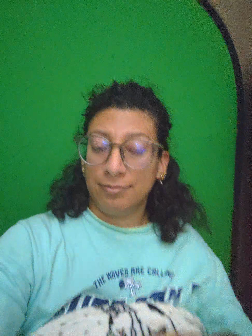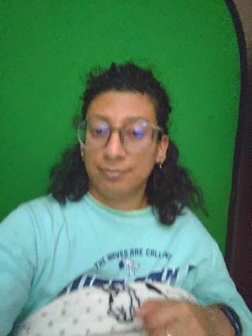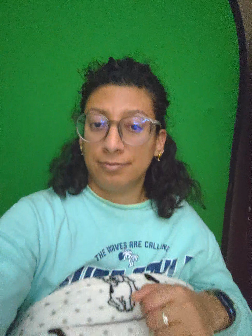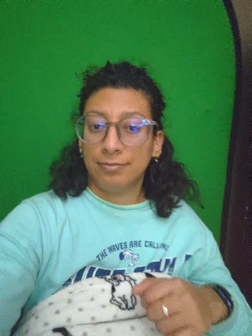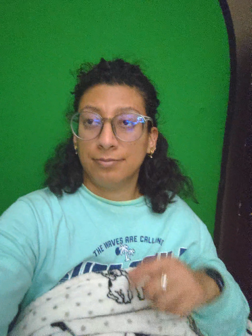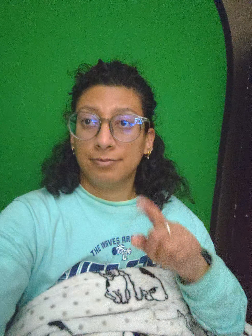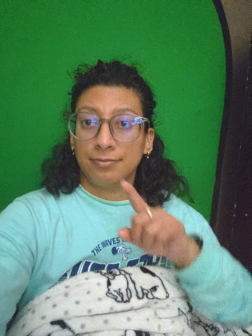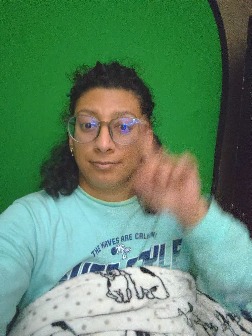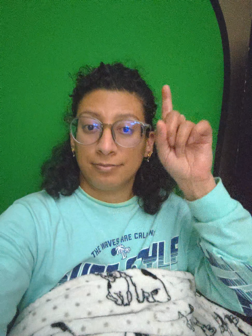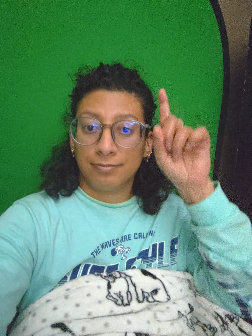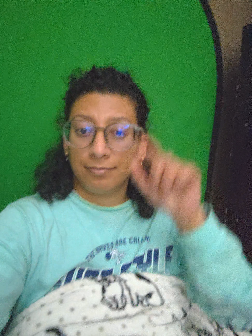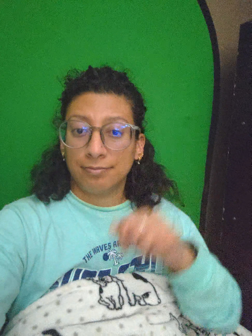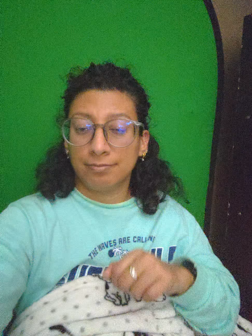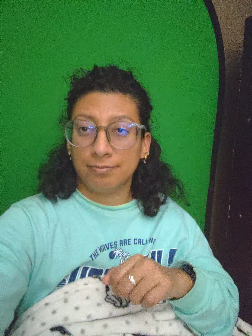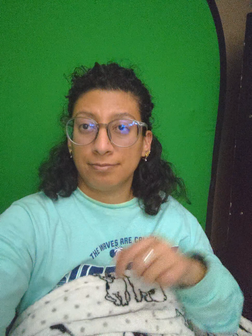up